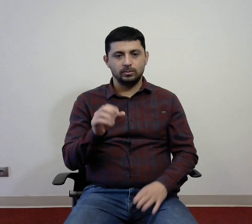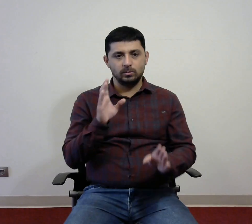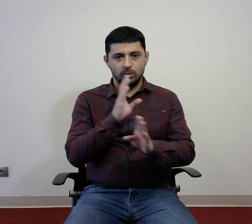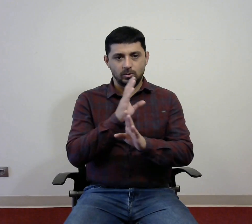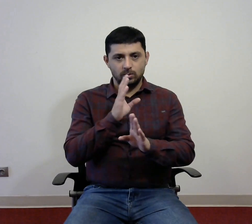hava